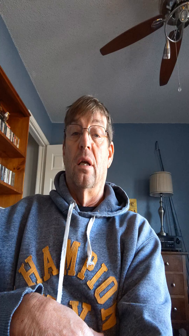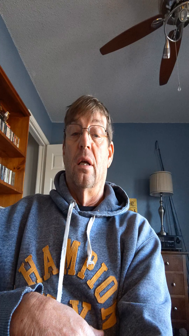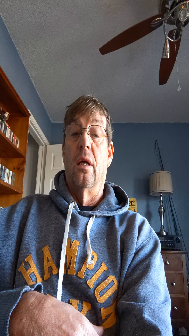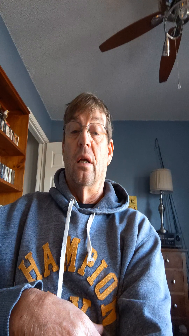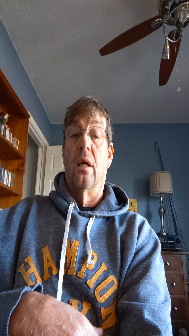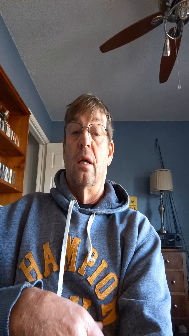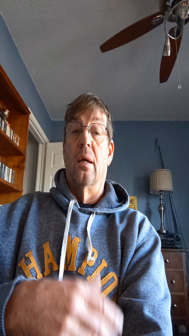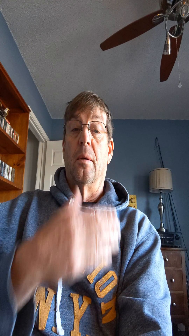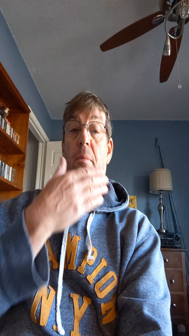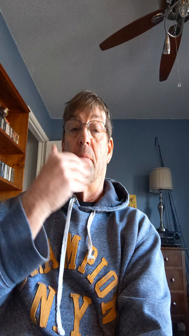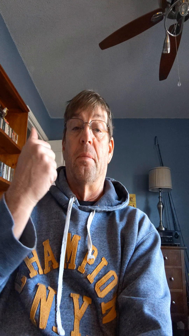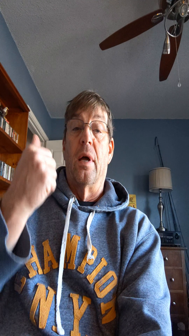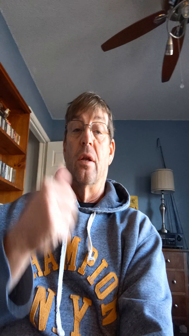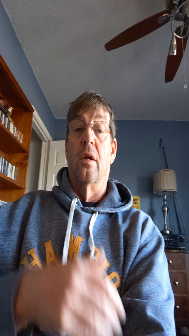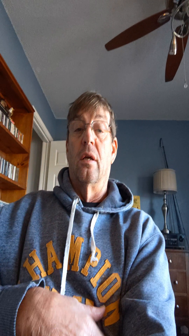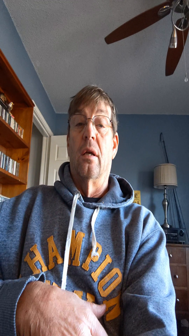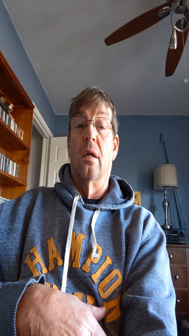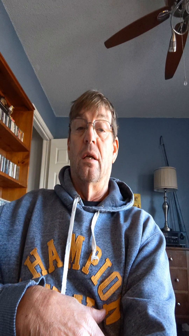better